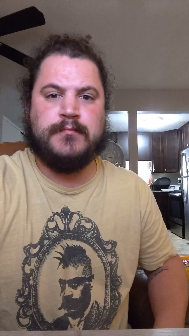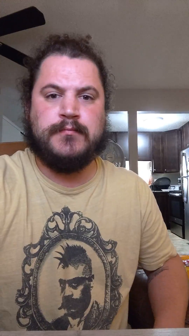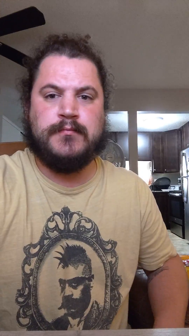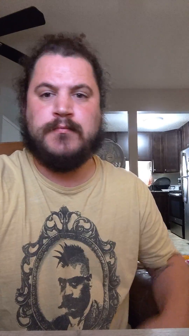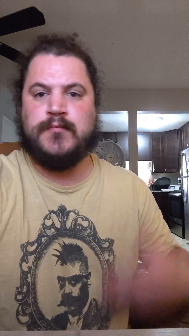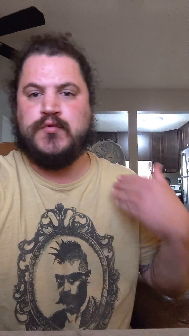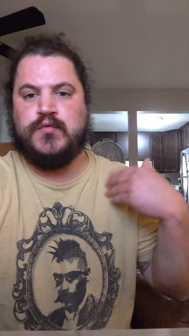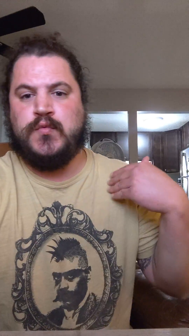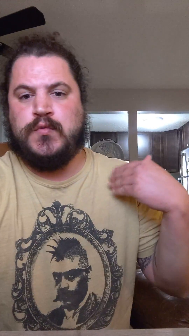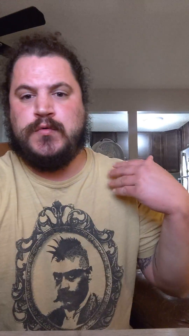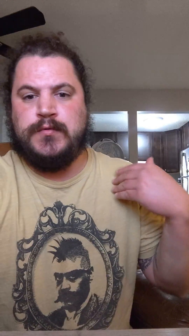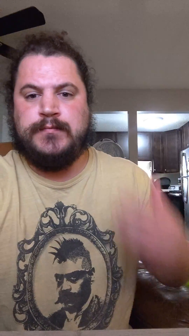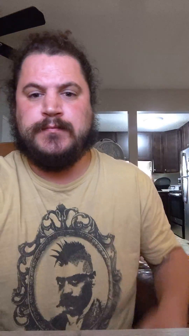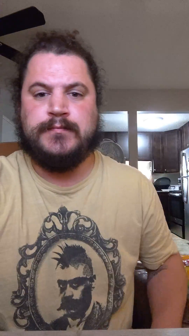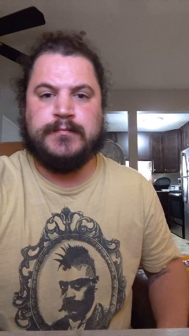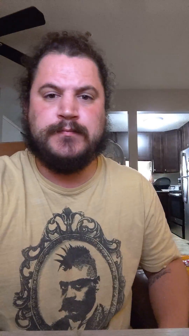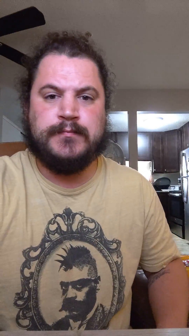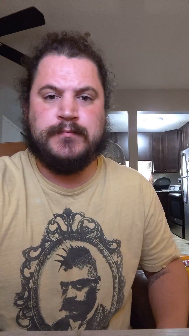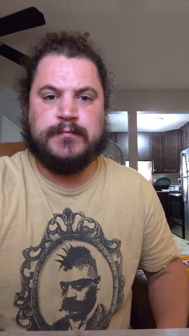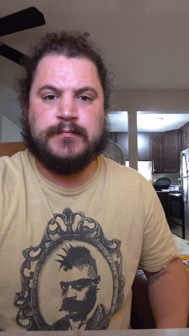shoulder